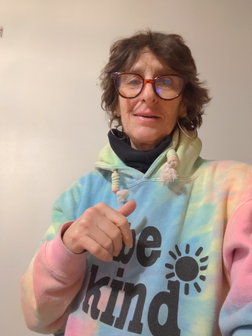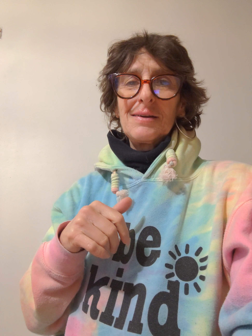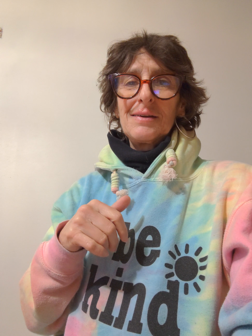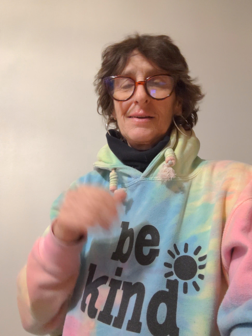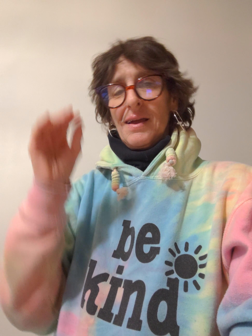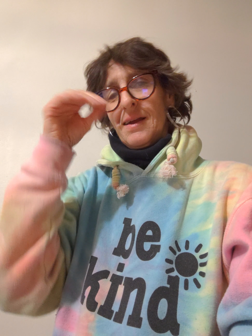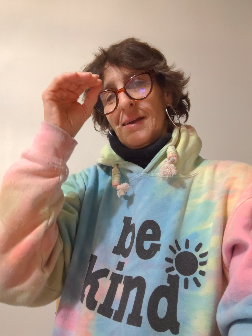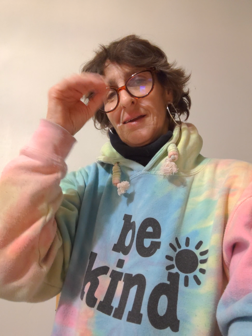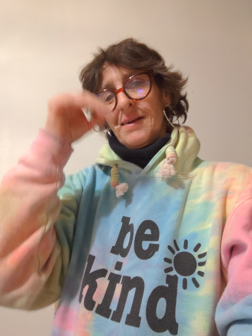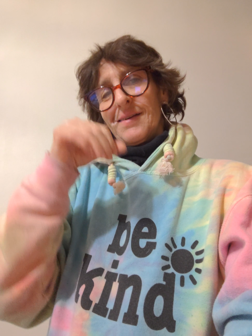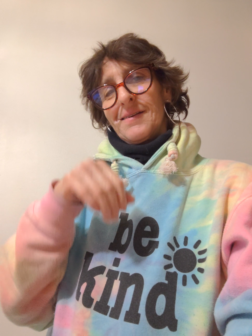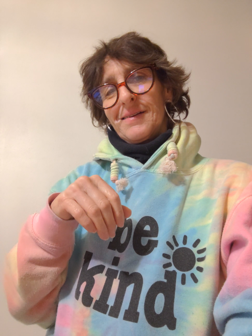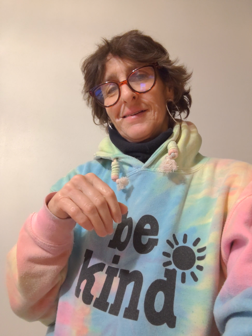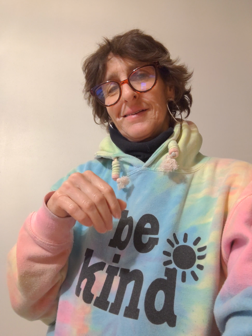owl